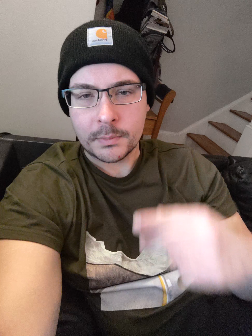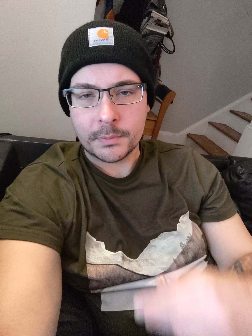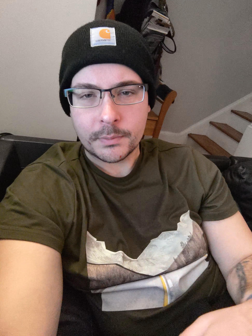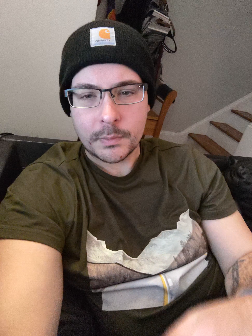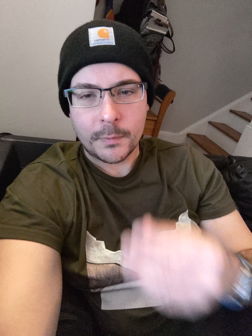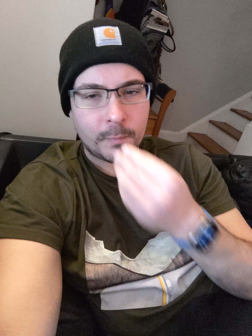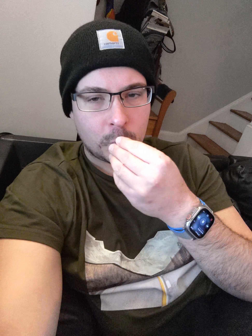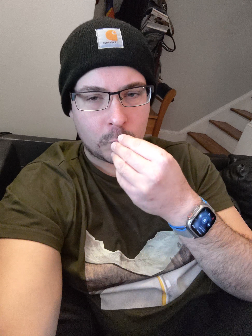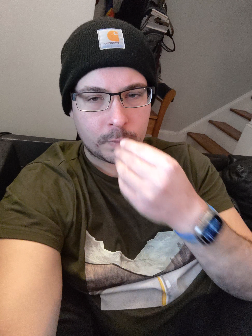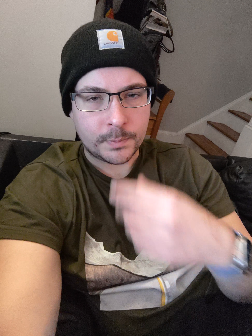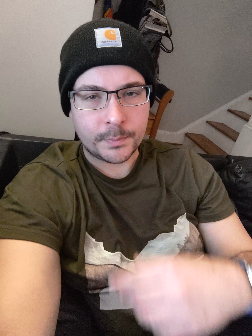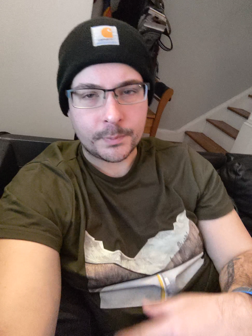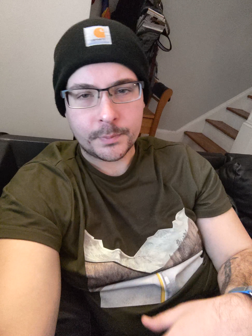food